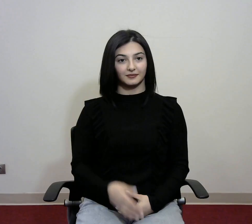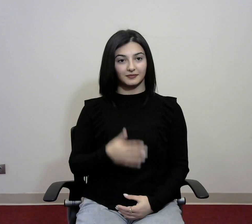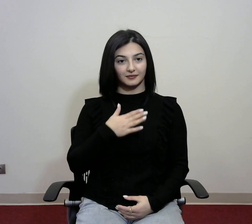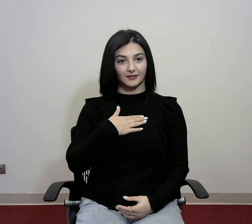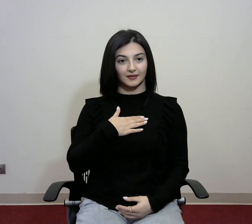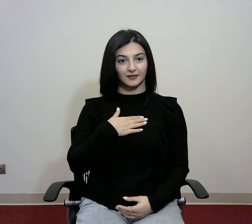mən